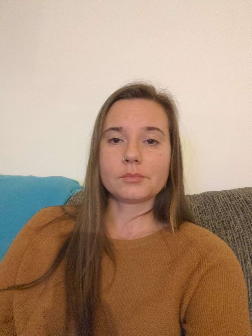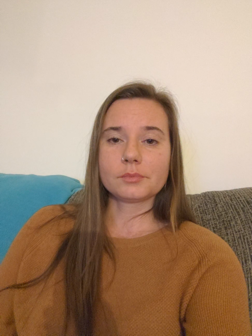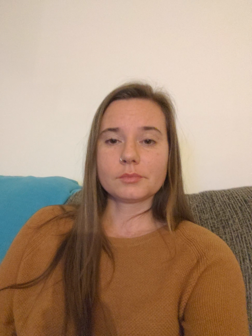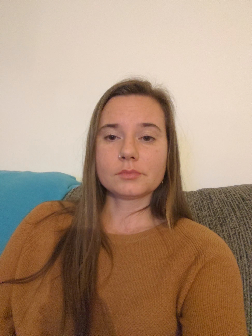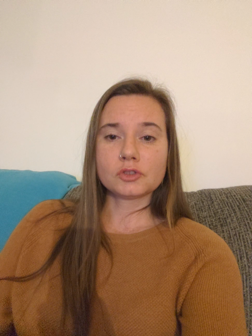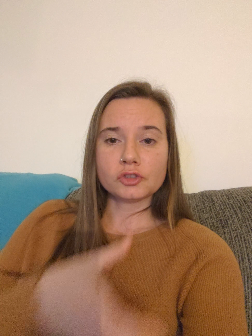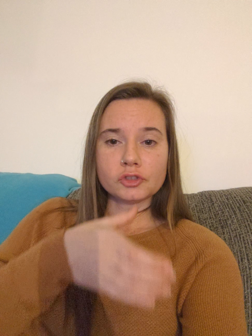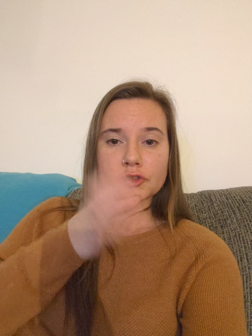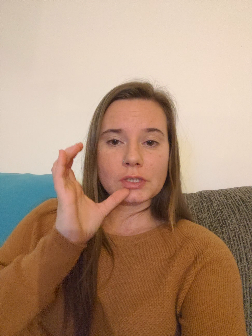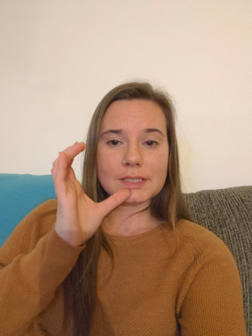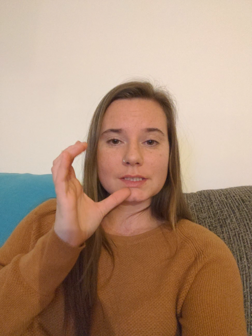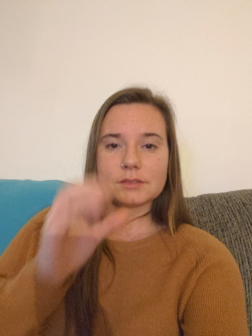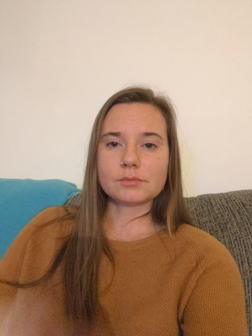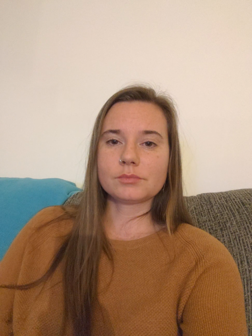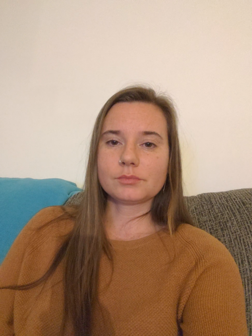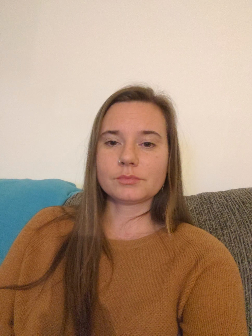drink